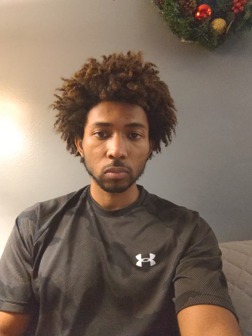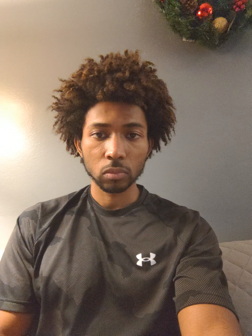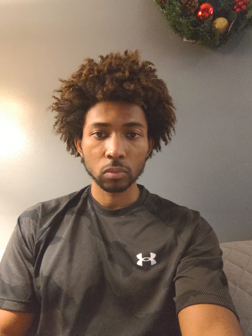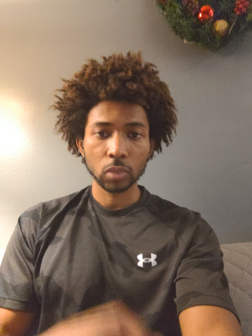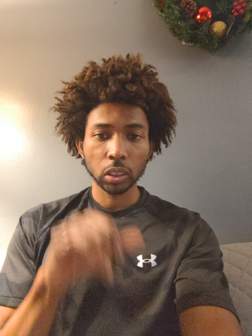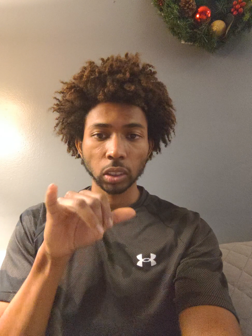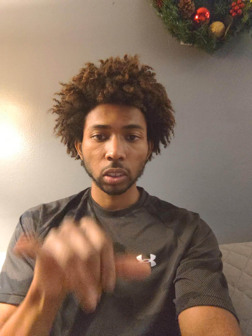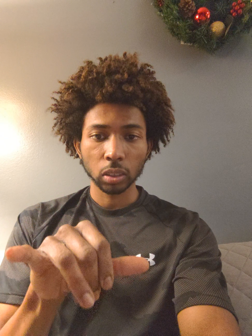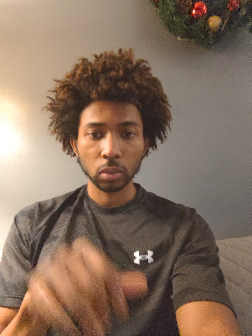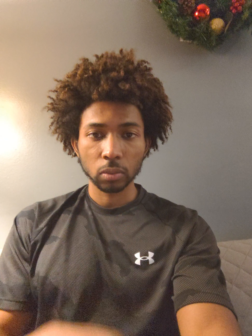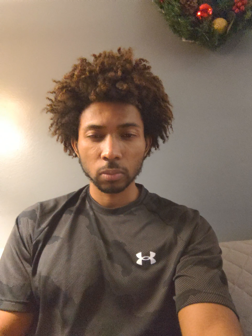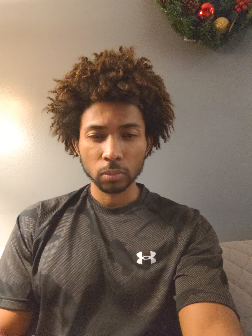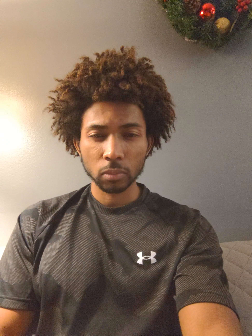stay